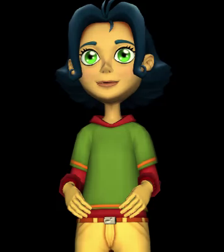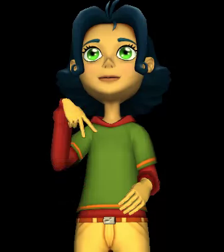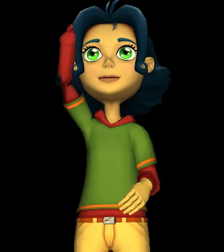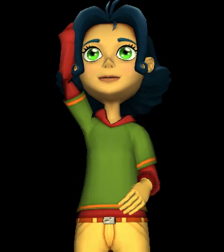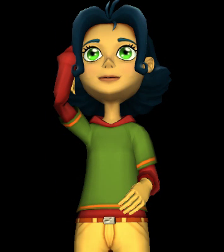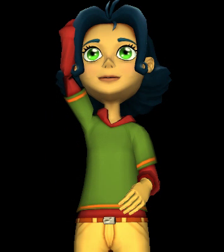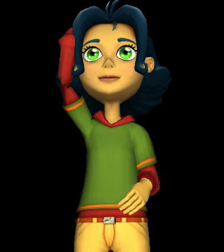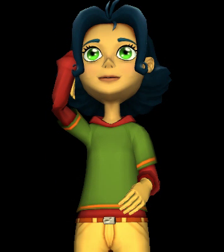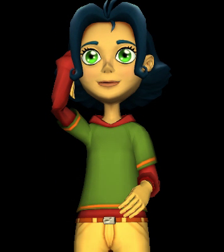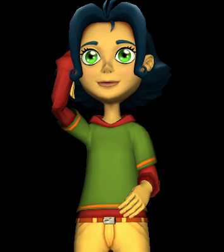كرز